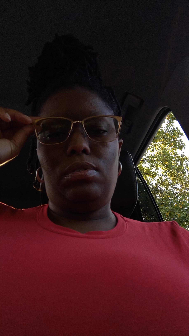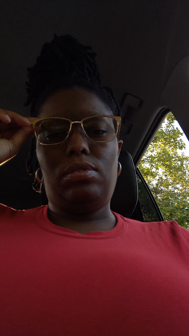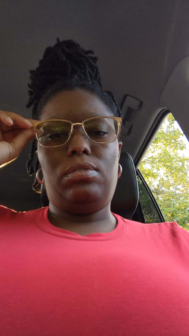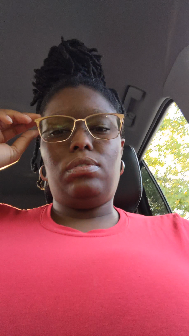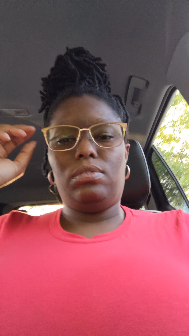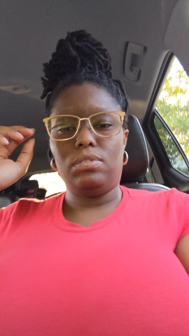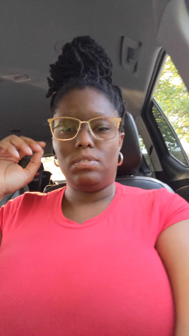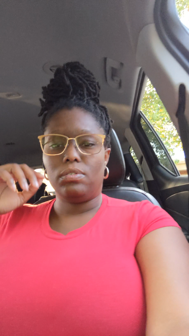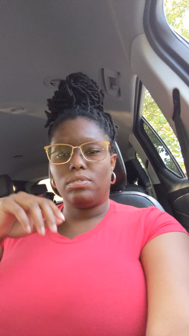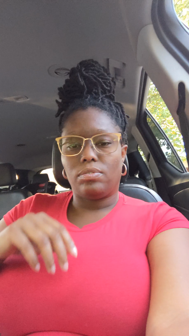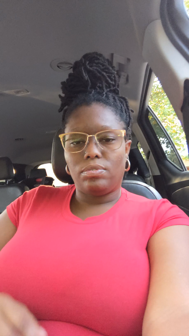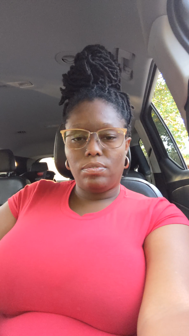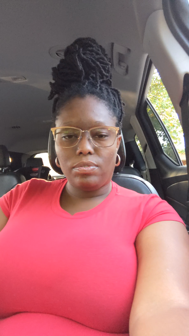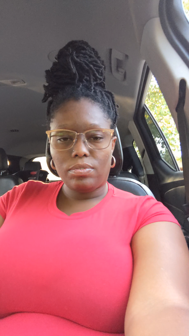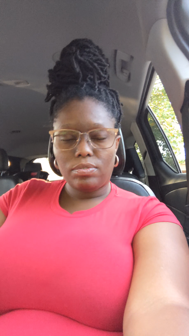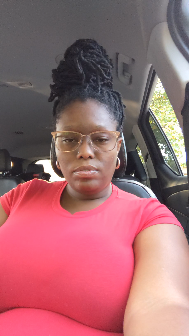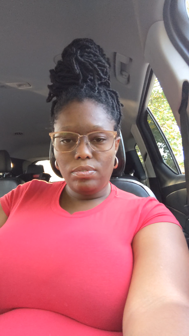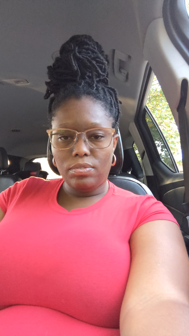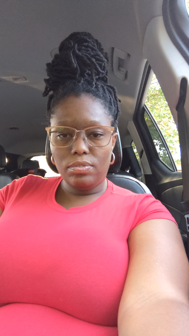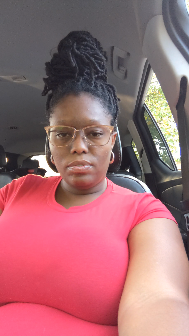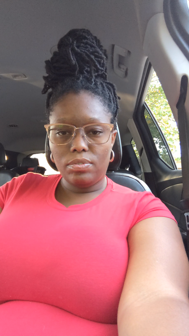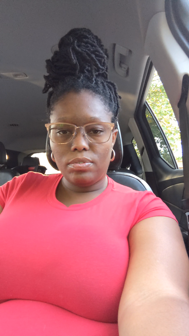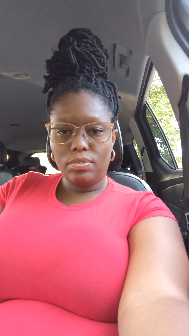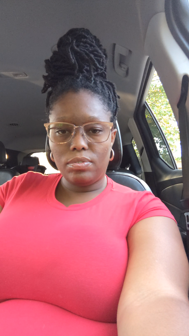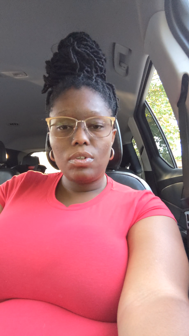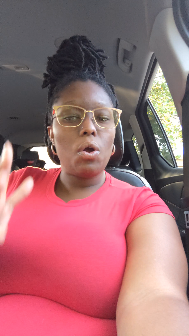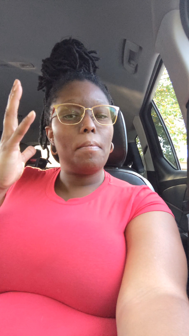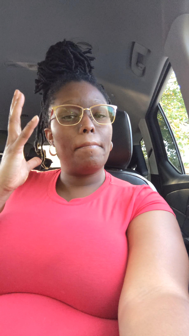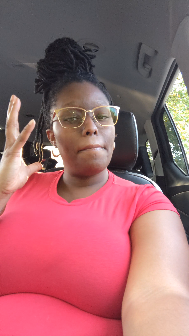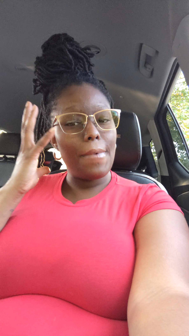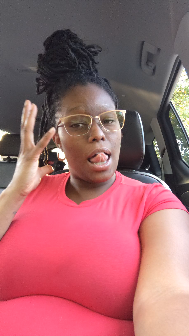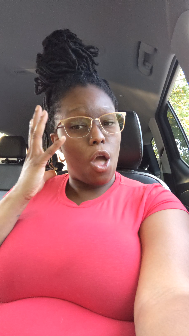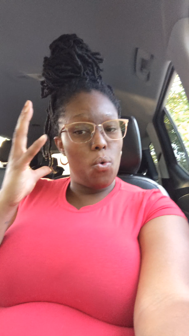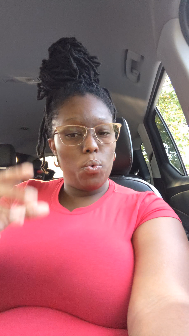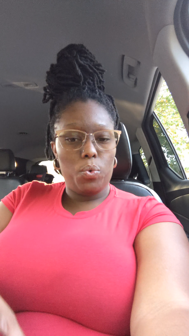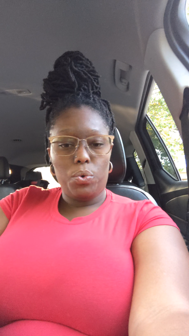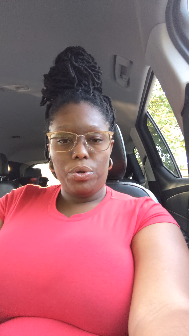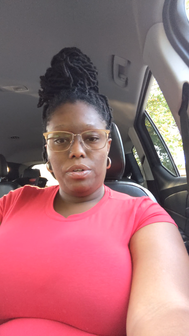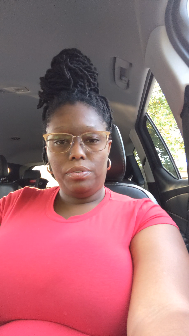pillow